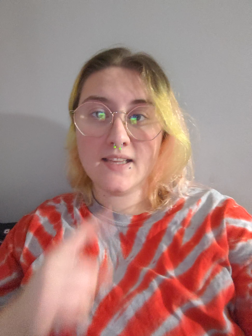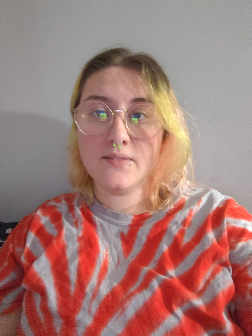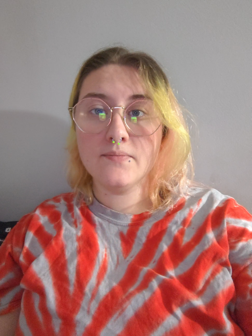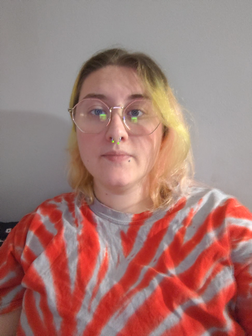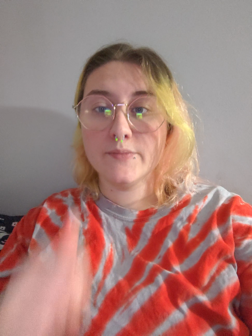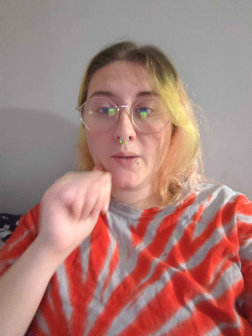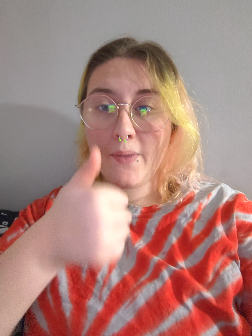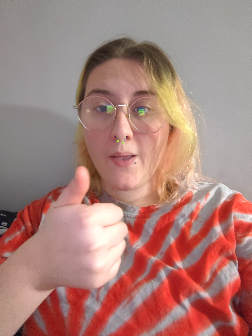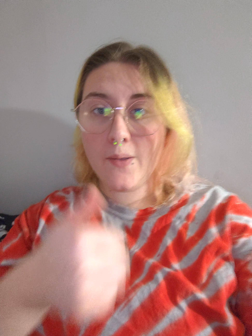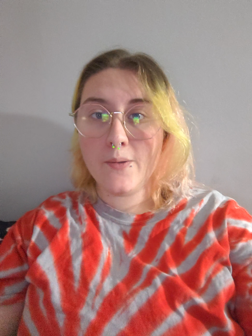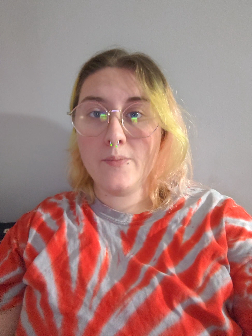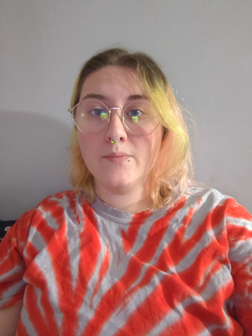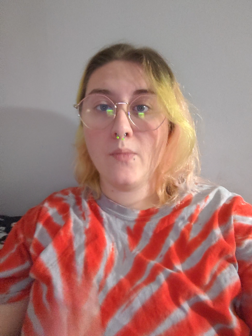tomorrow